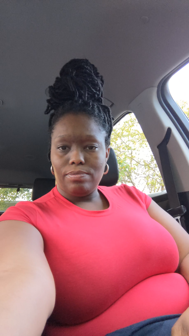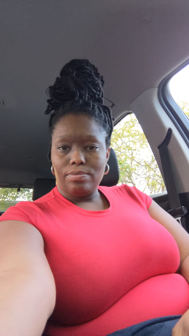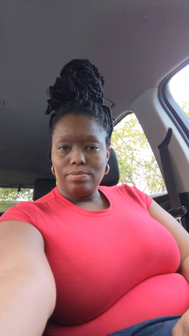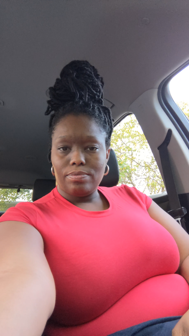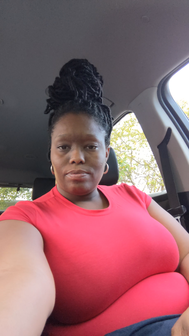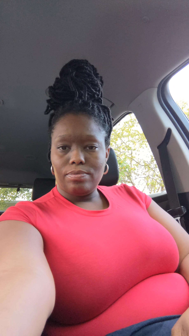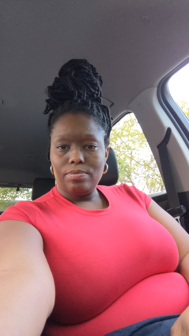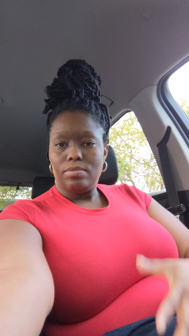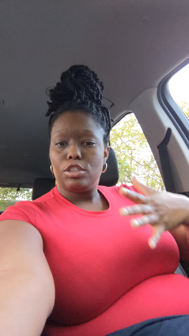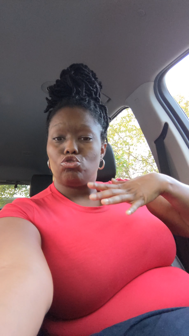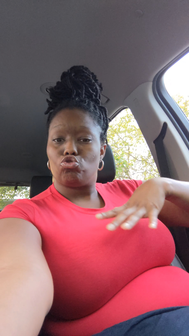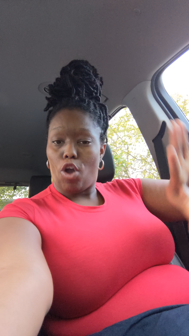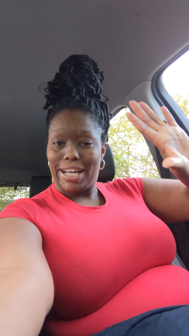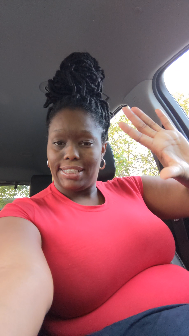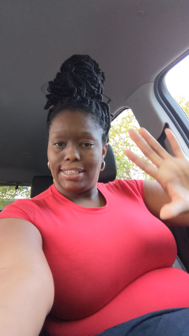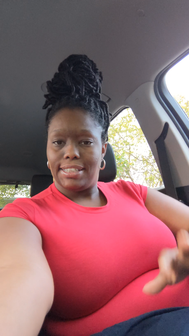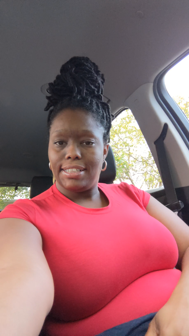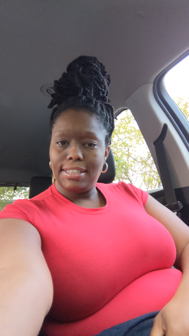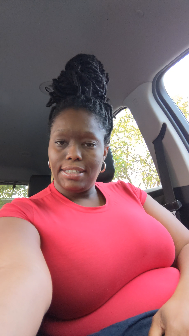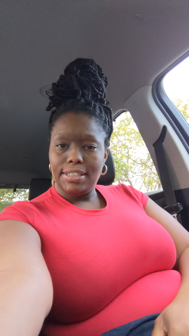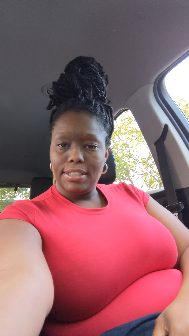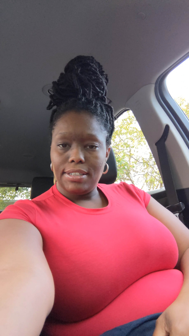dress